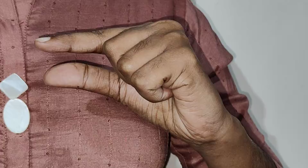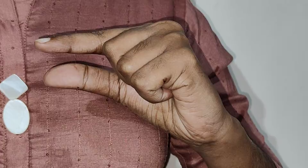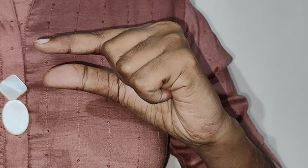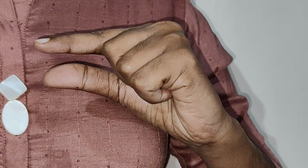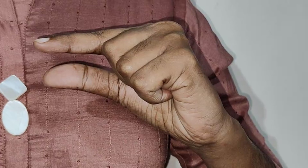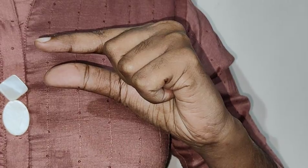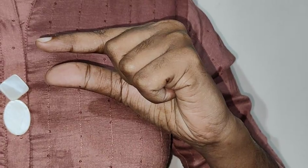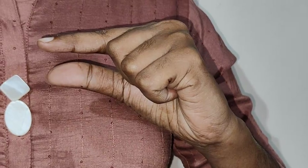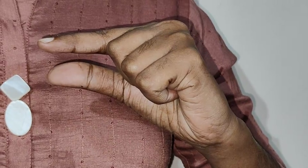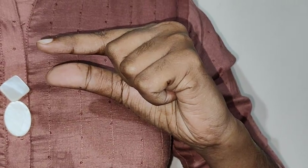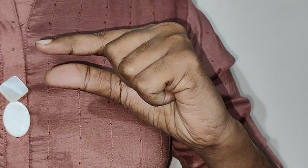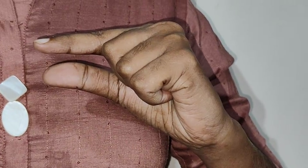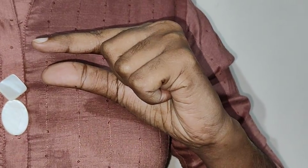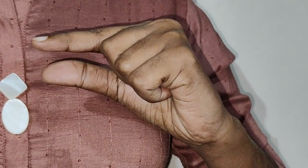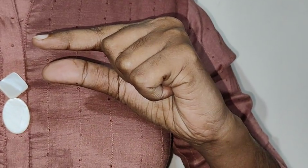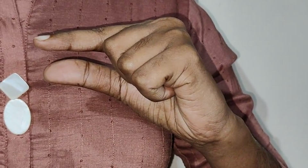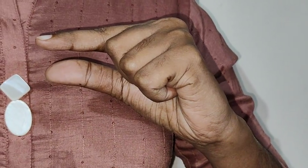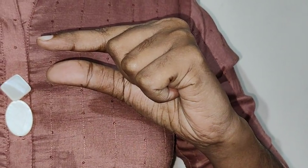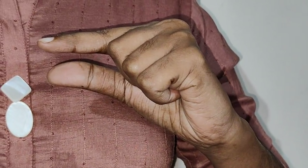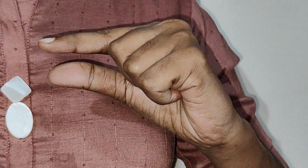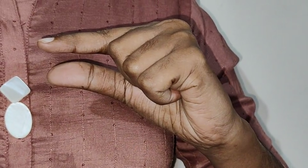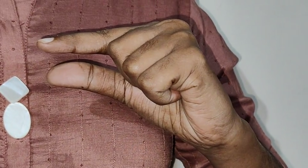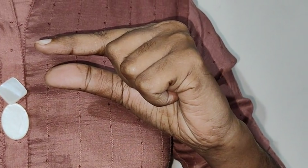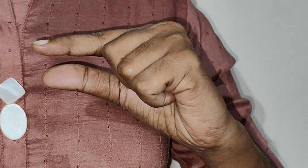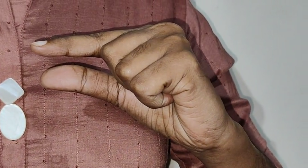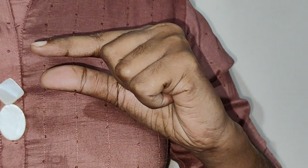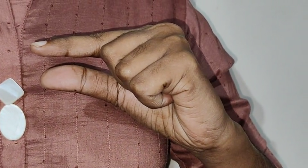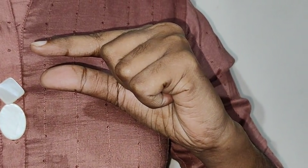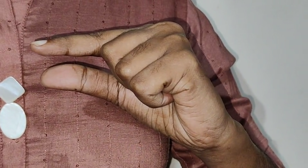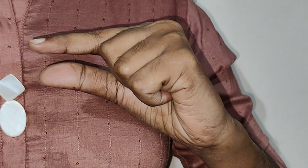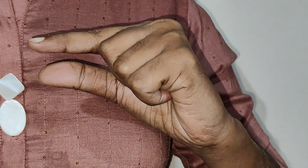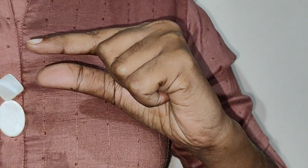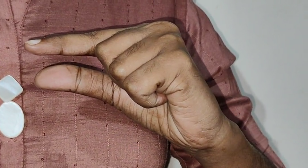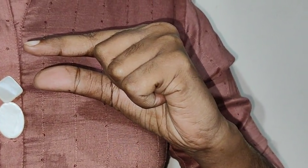ഉ